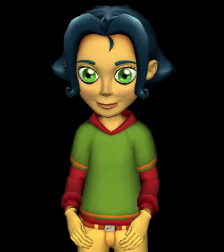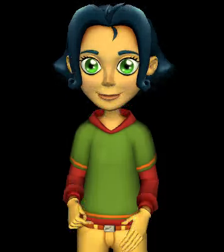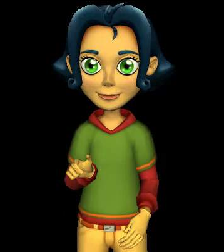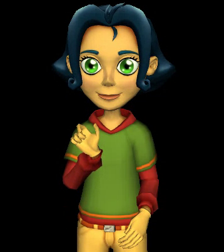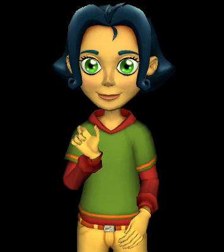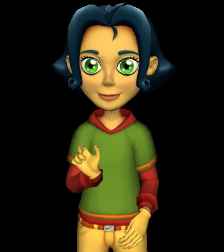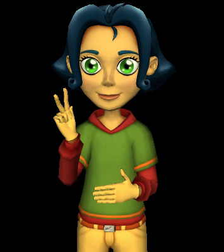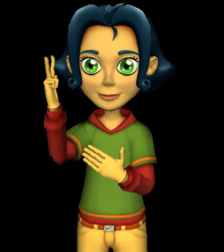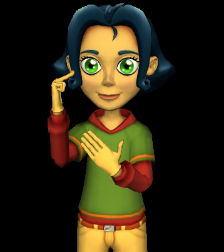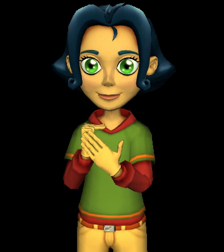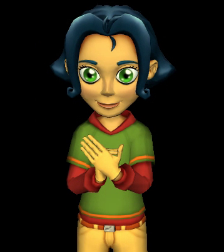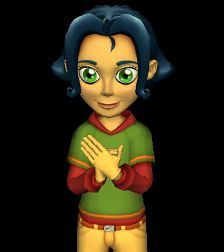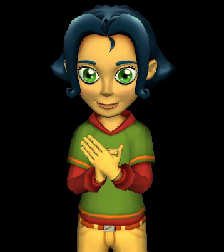فنان